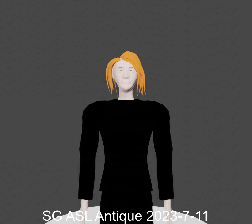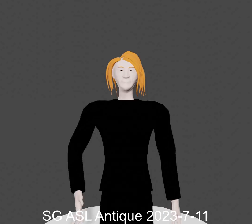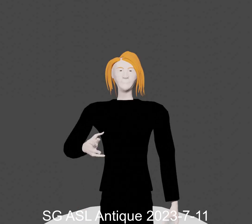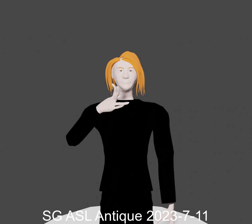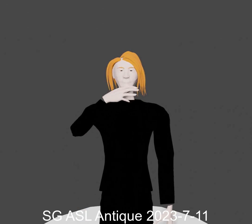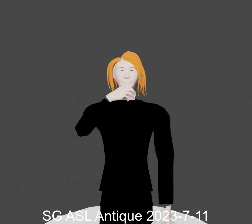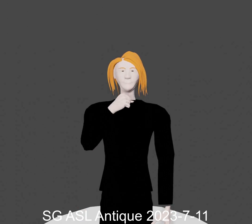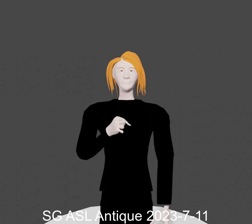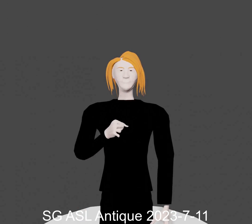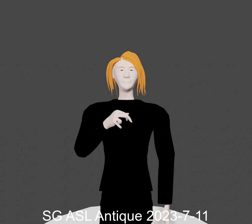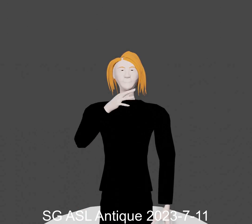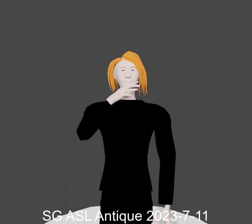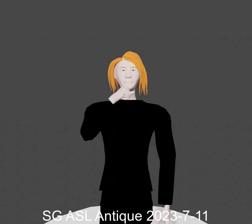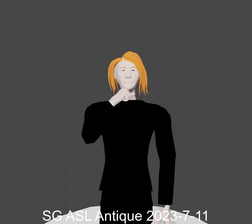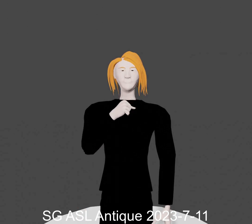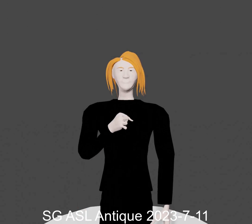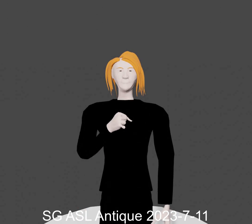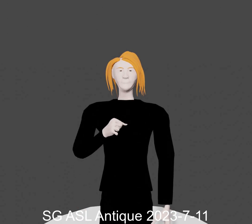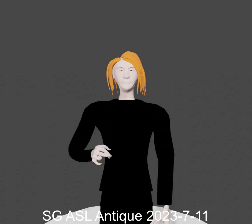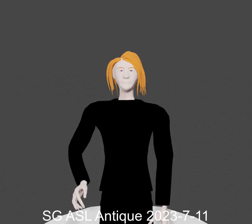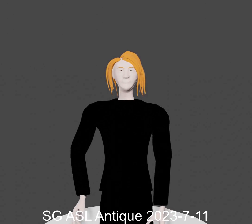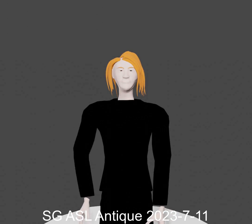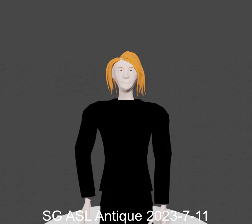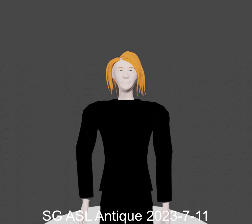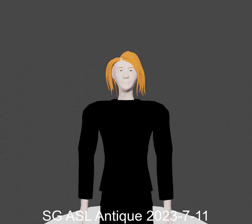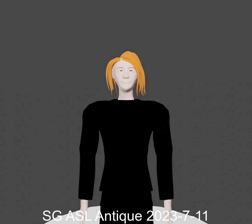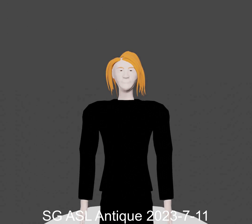Antique